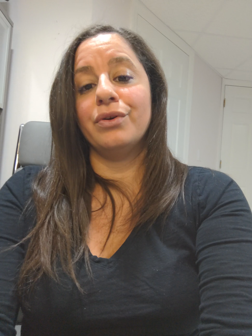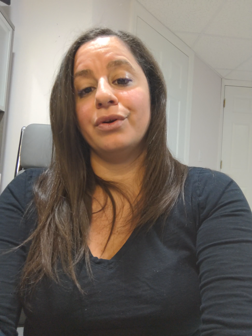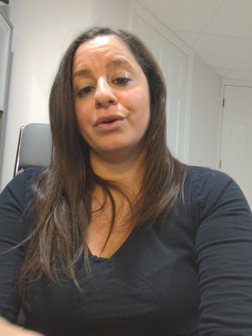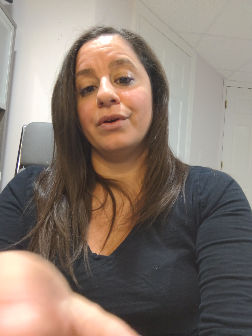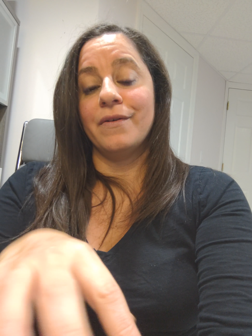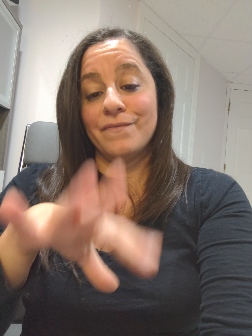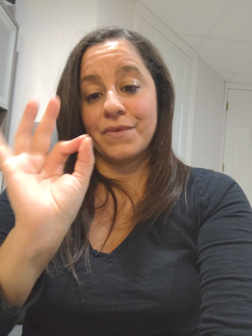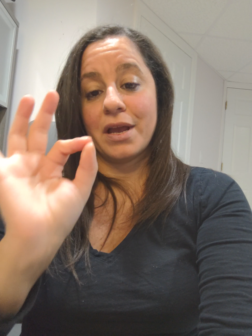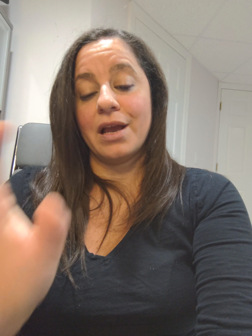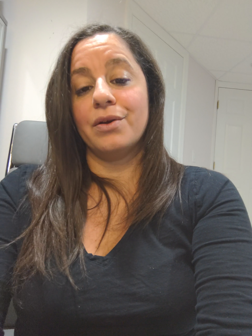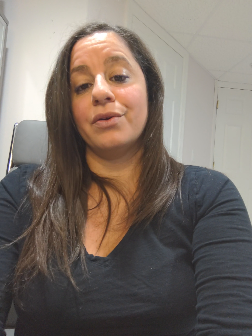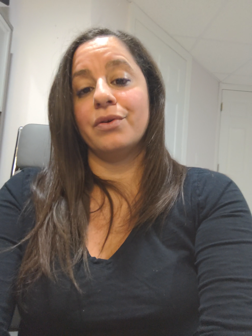find